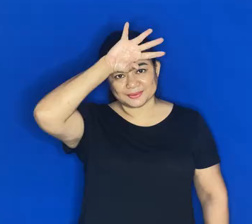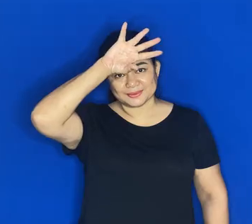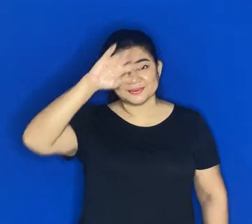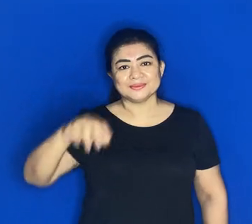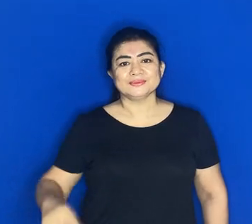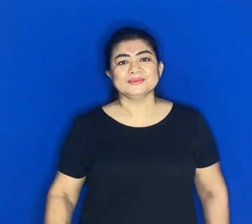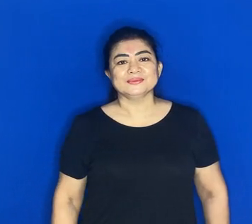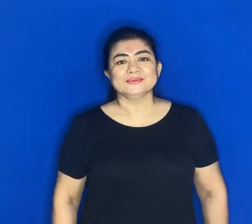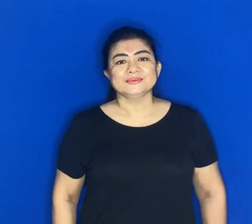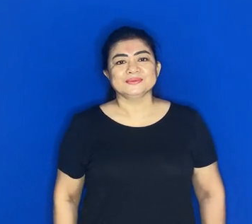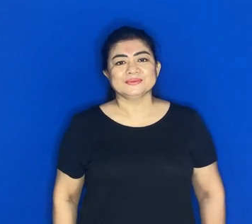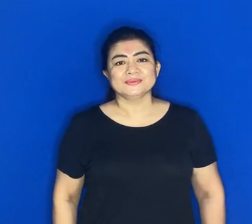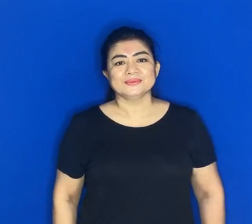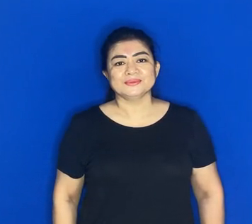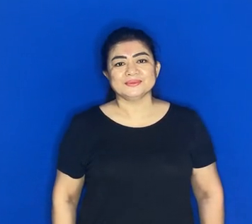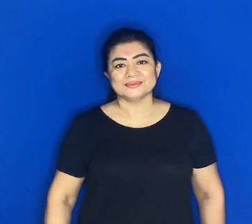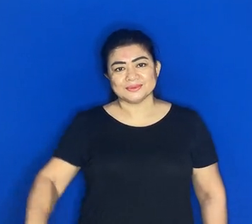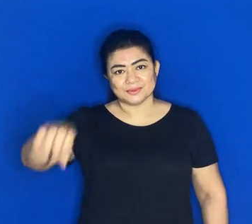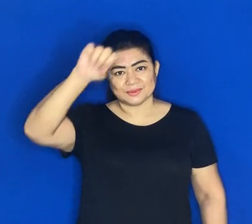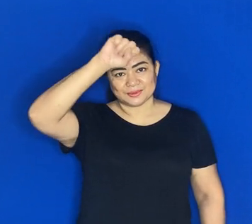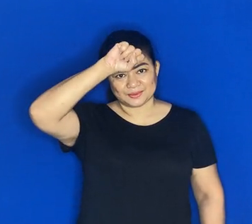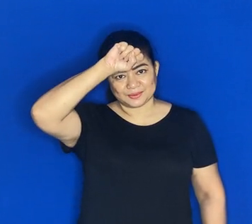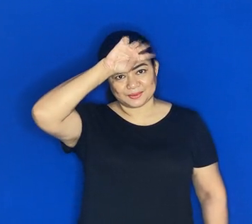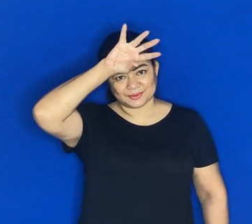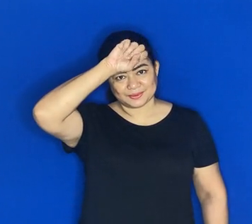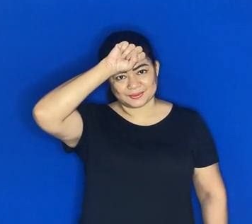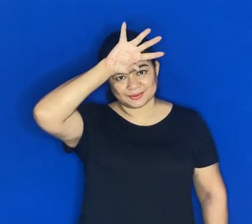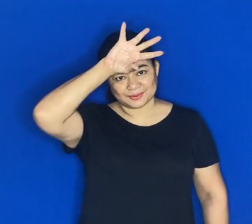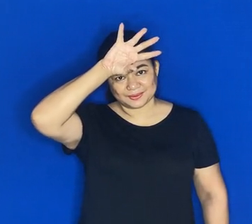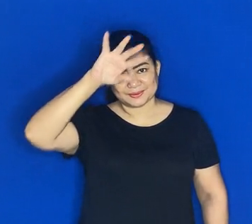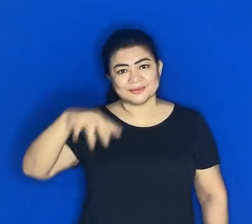grandfather